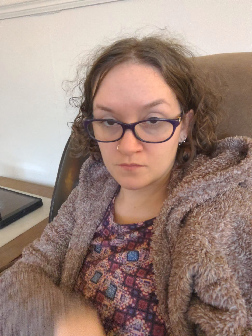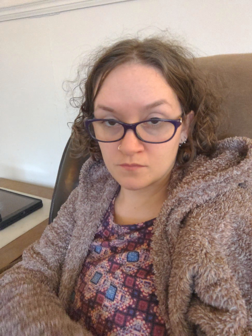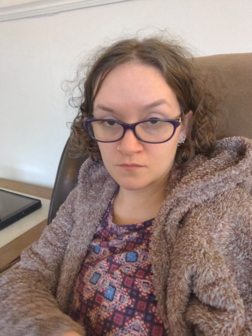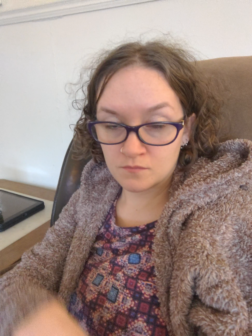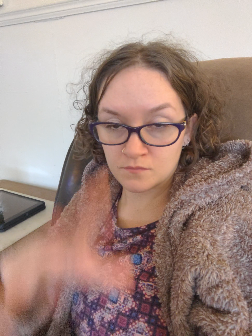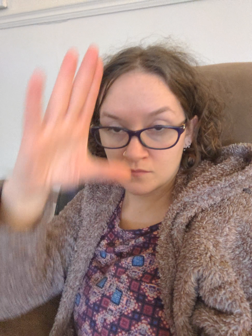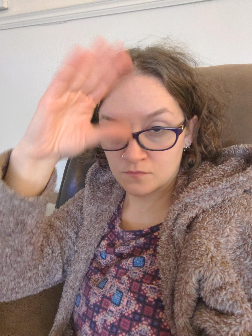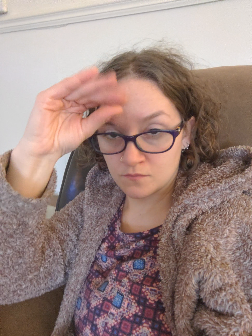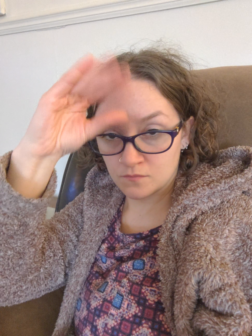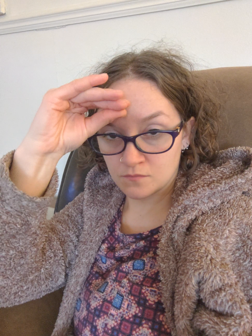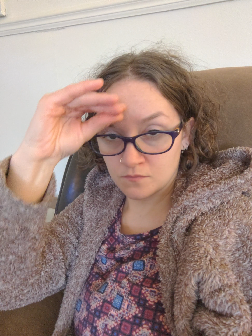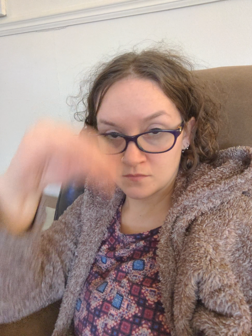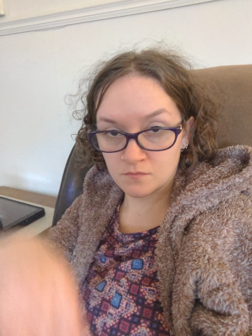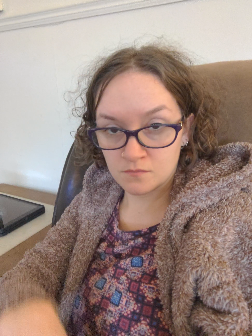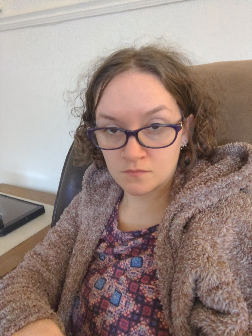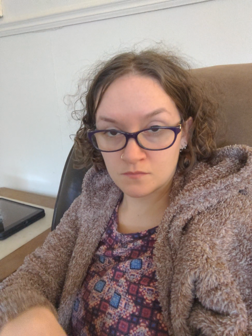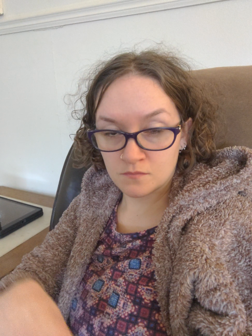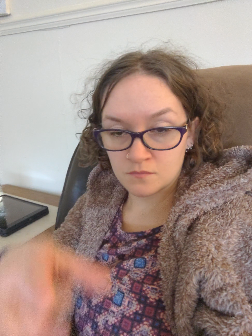boy